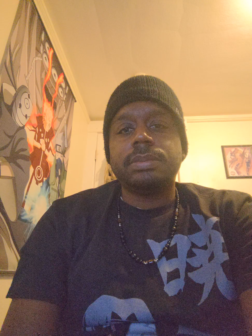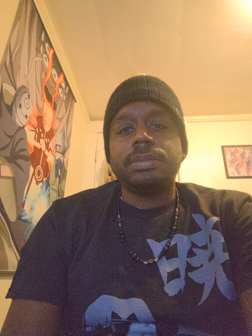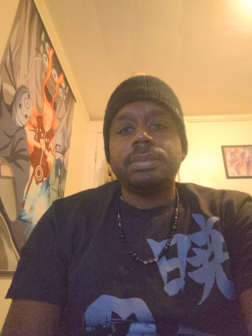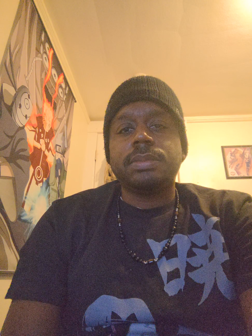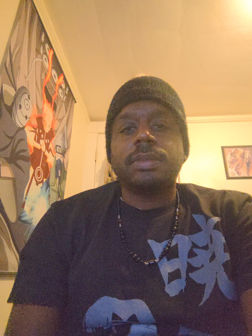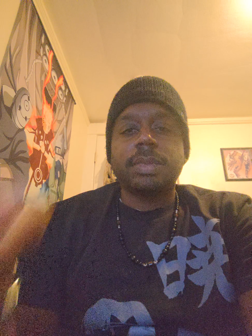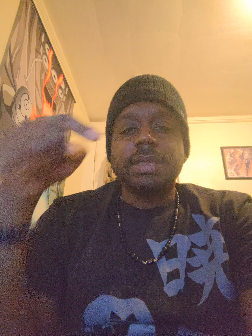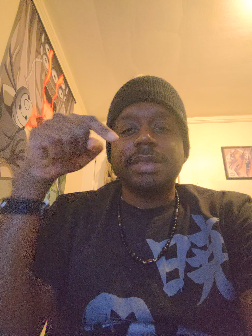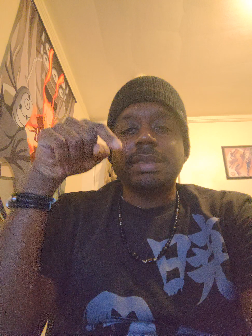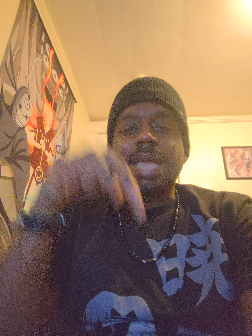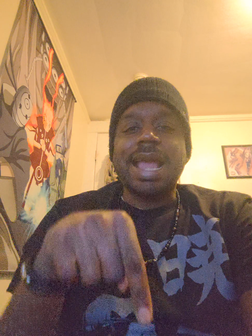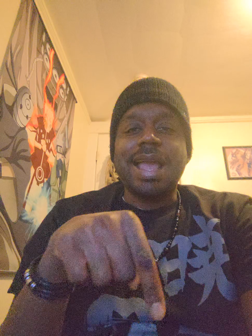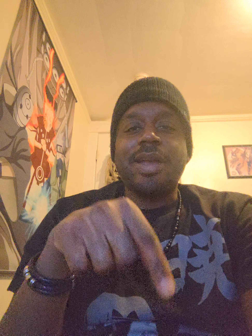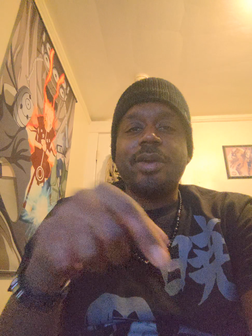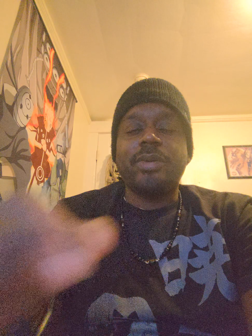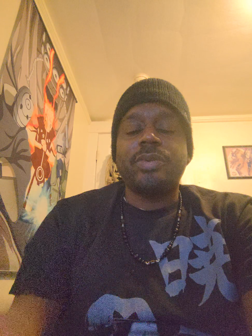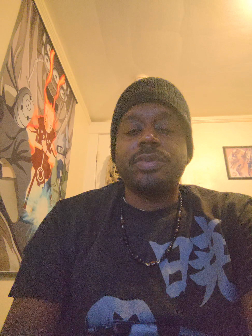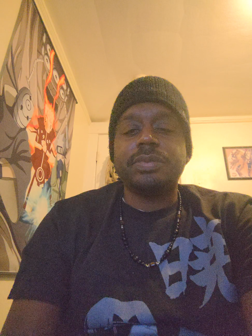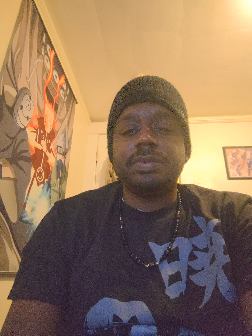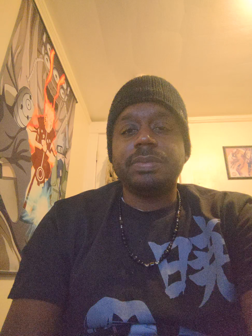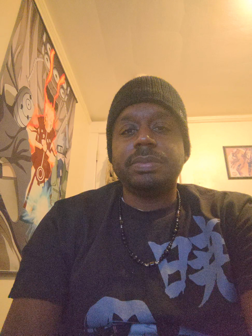down